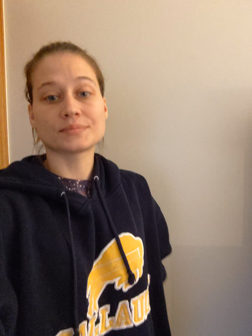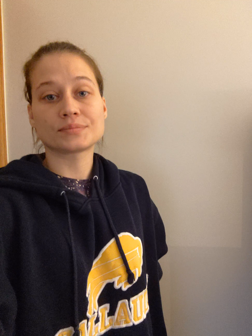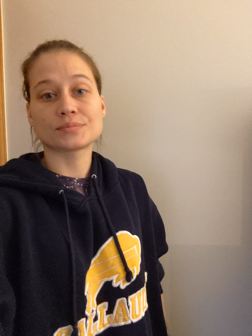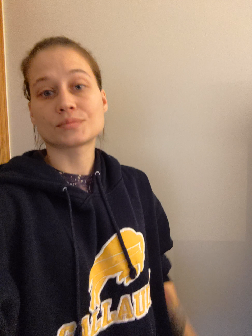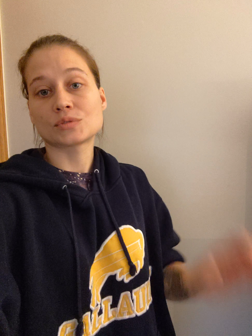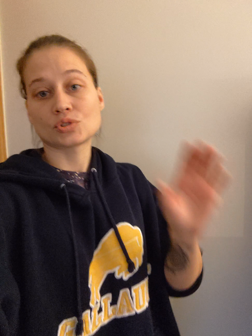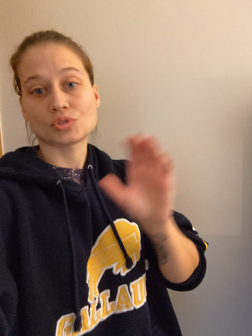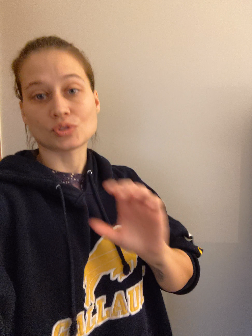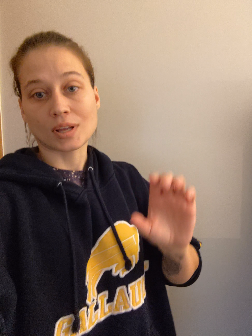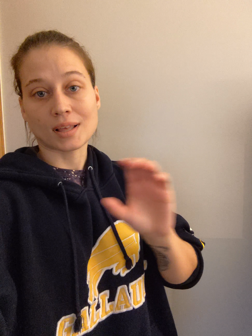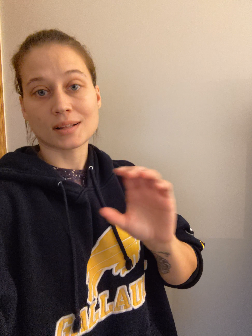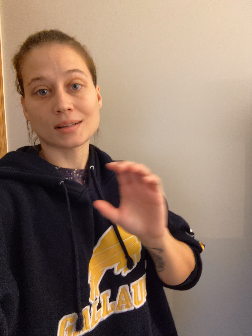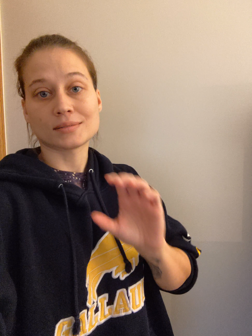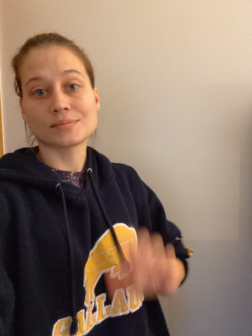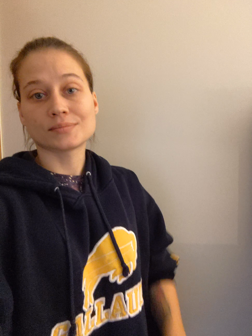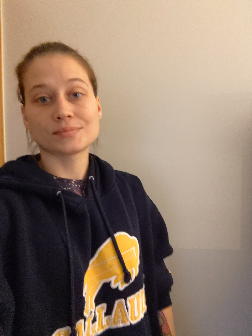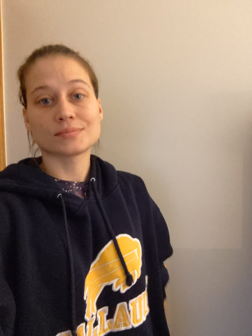chocolate